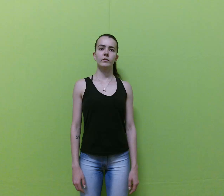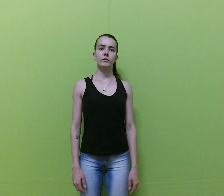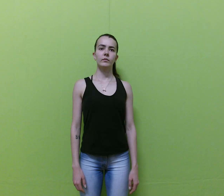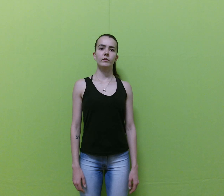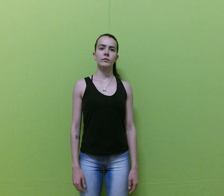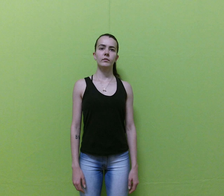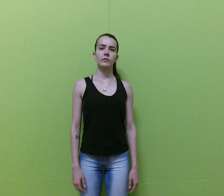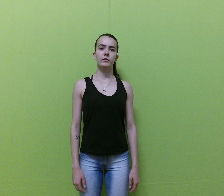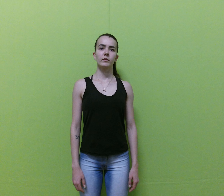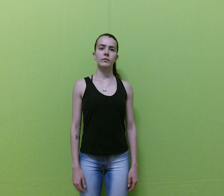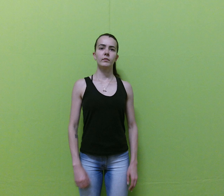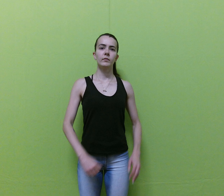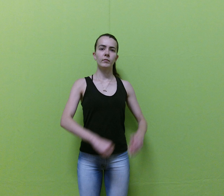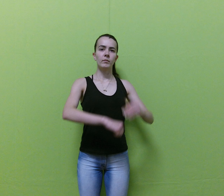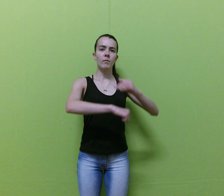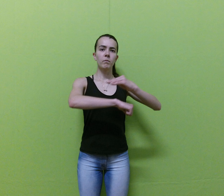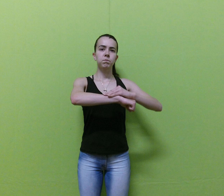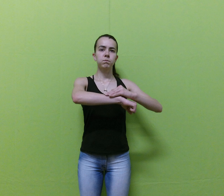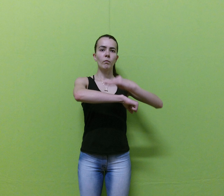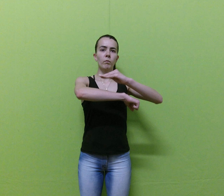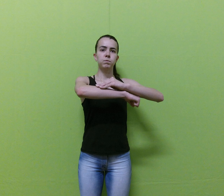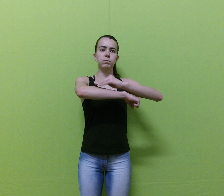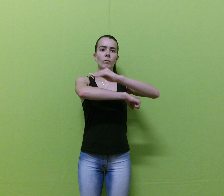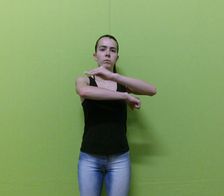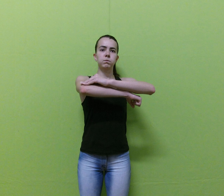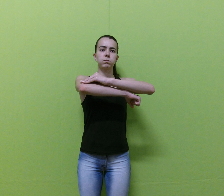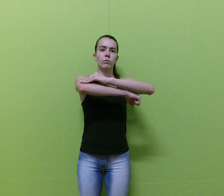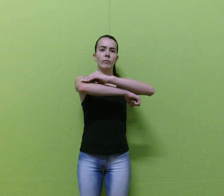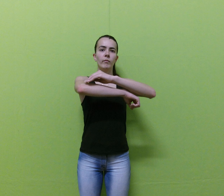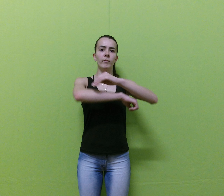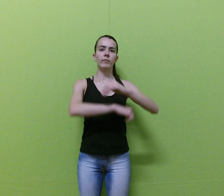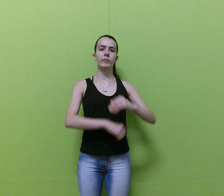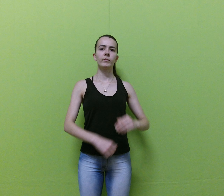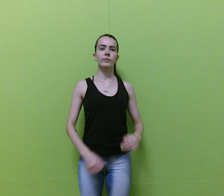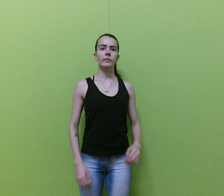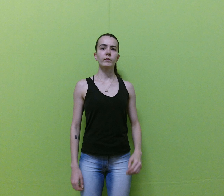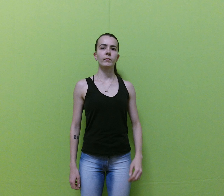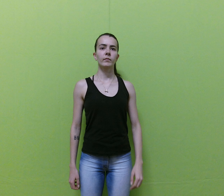sapo